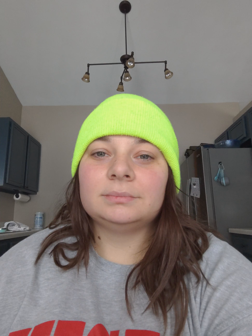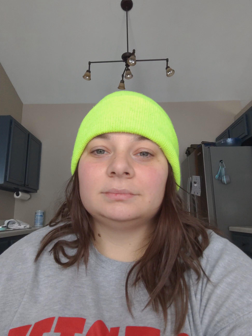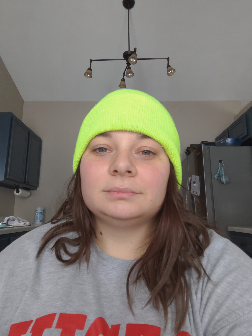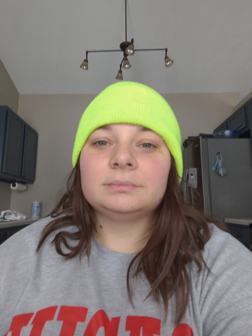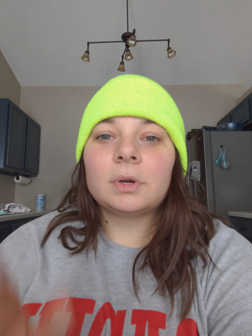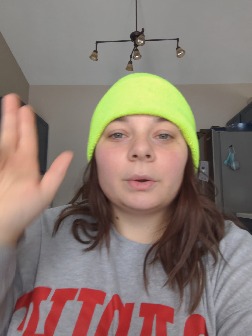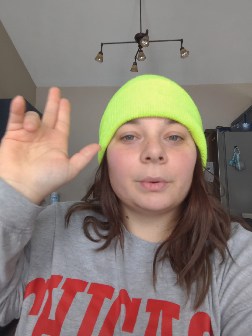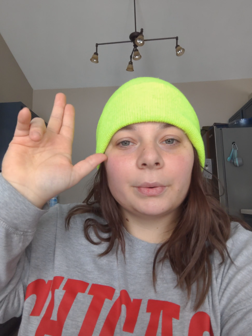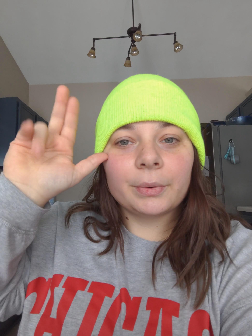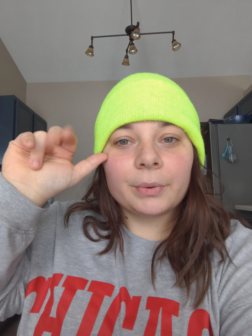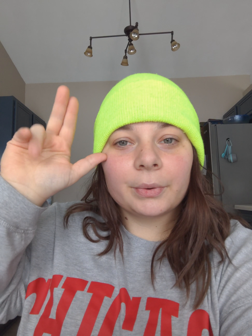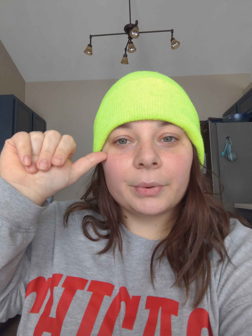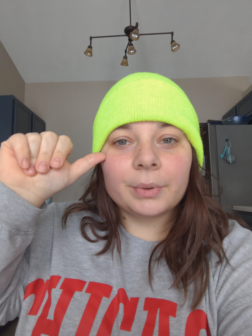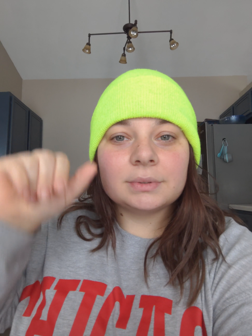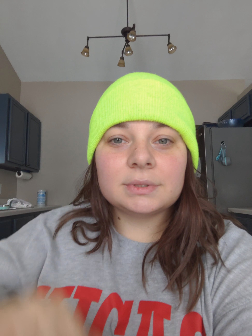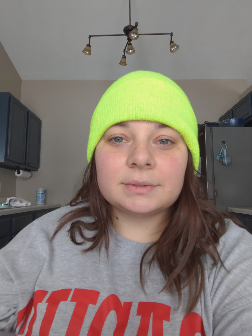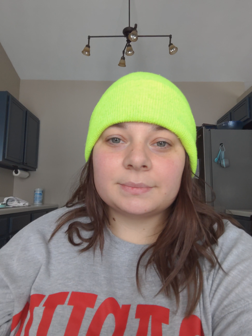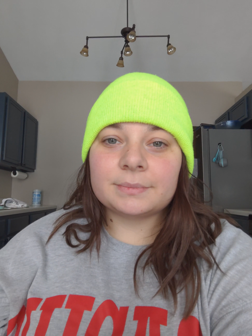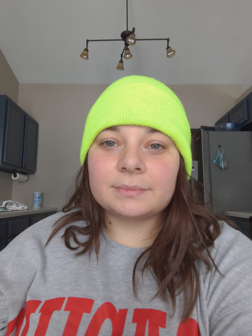horse